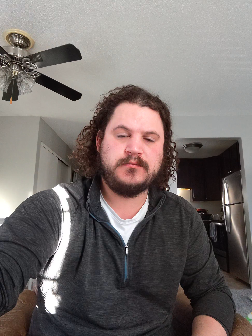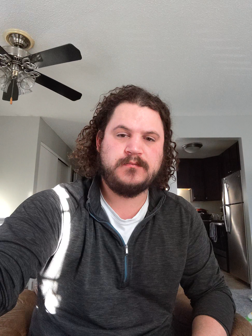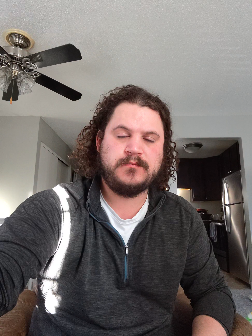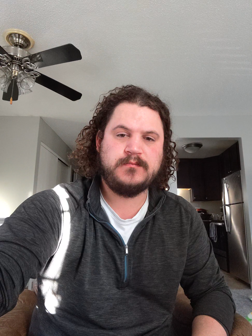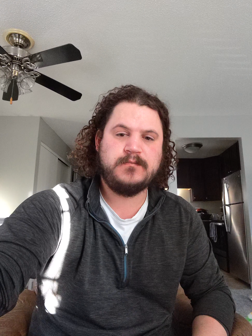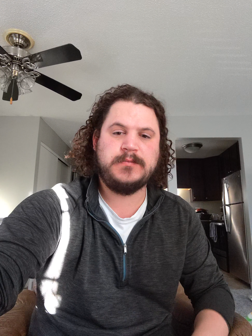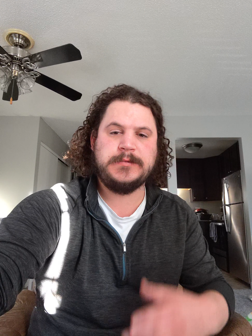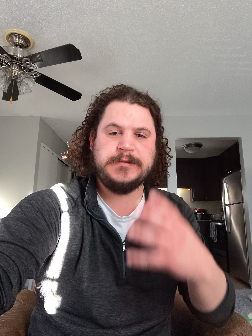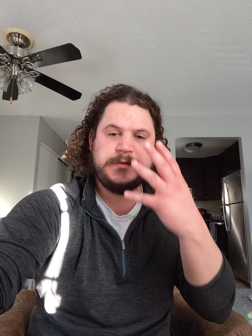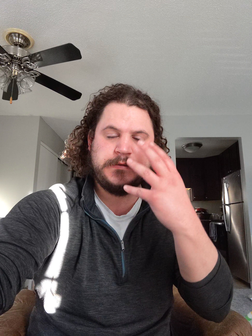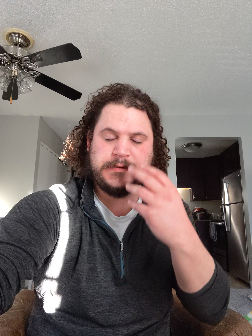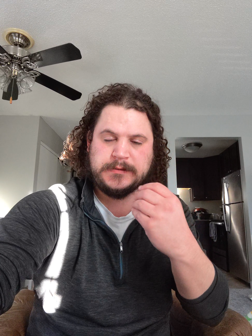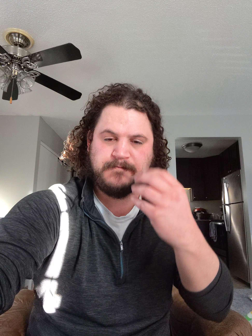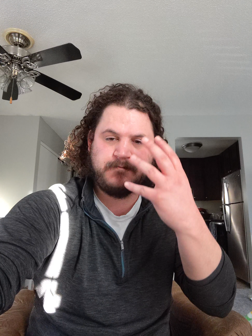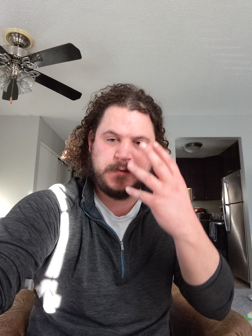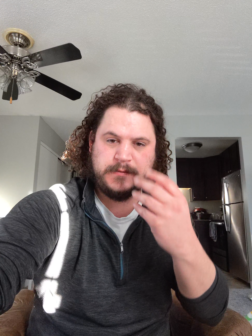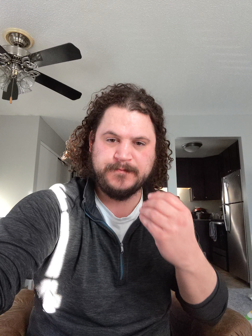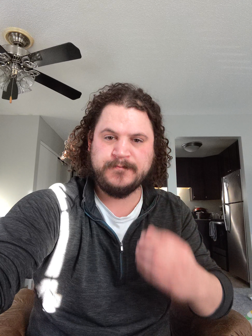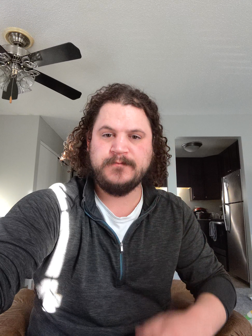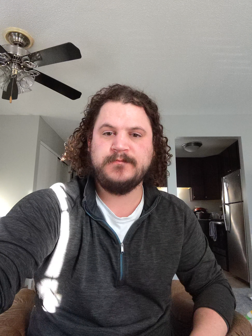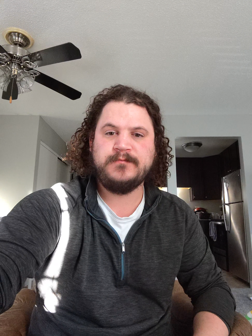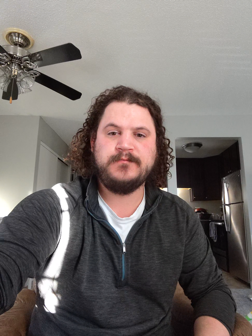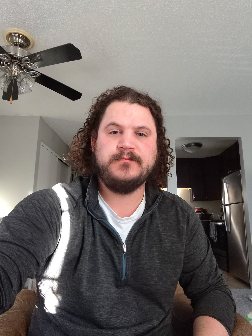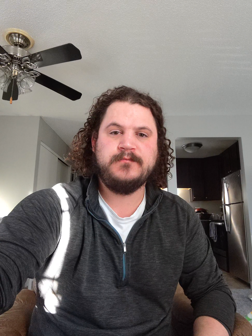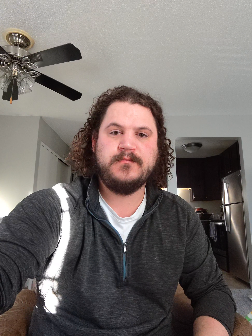sleepy